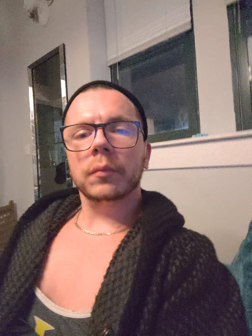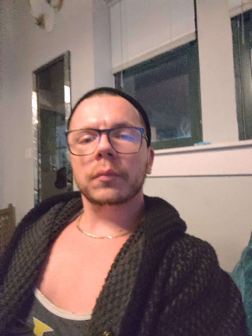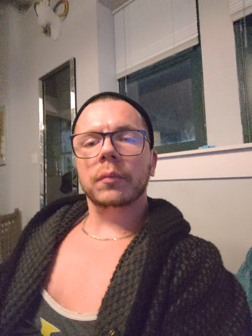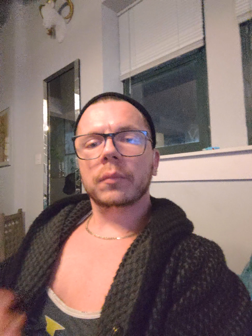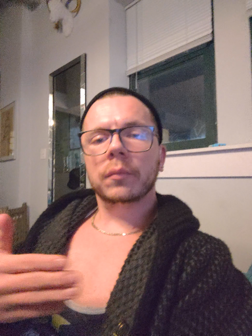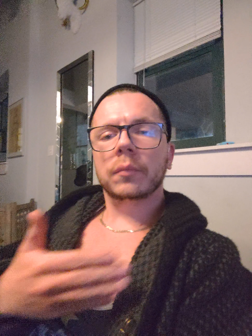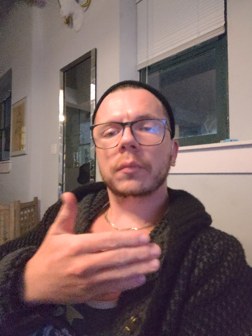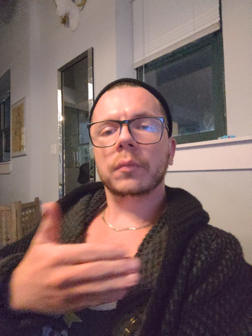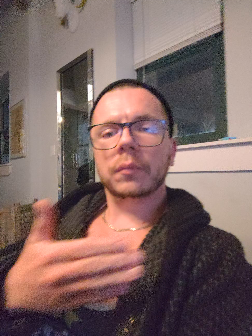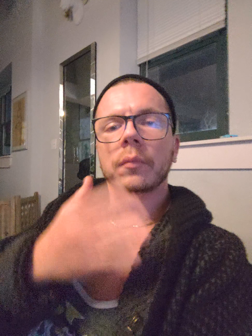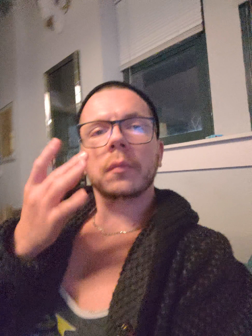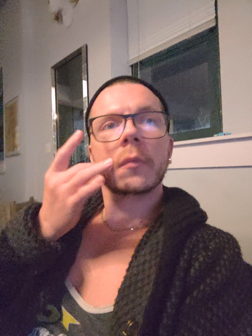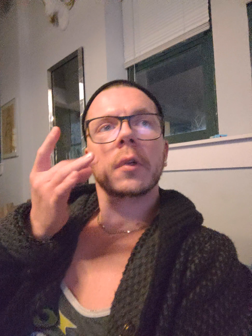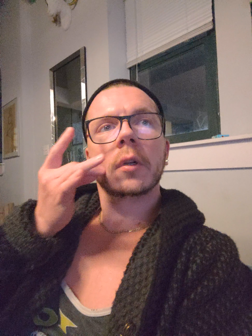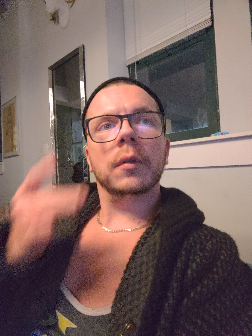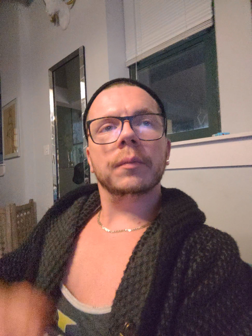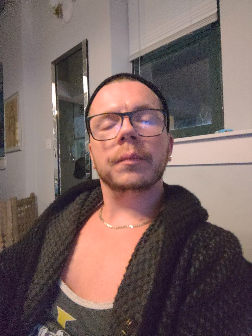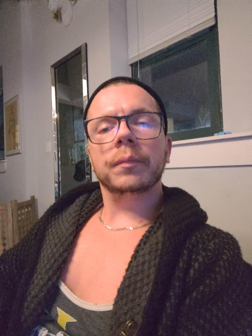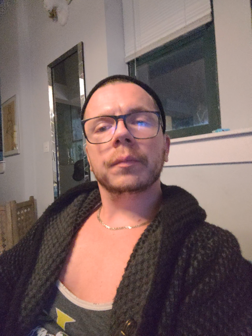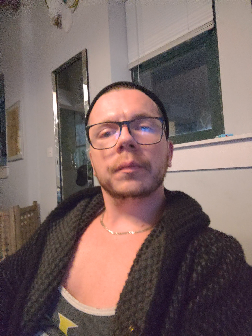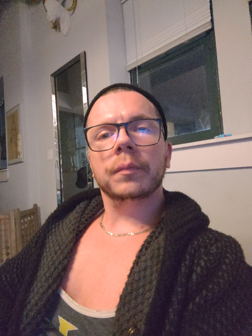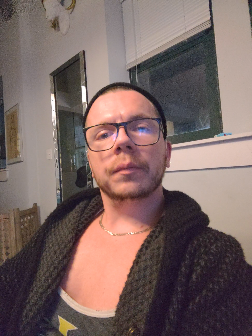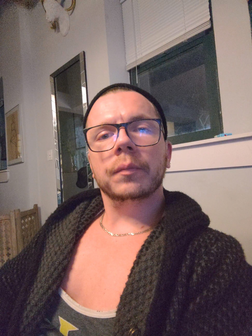kitty